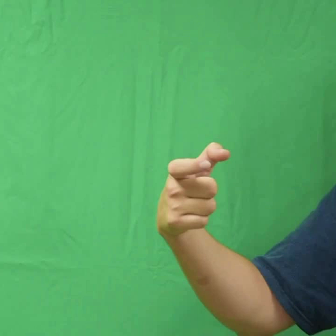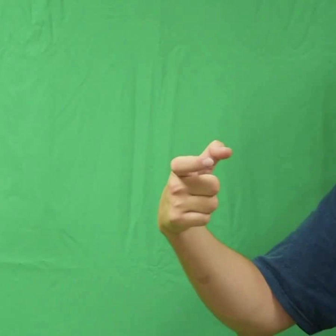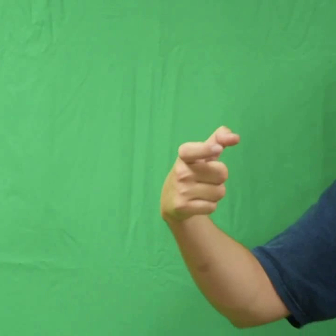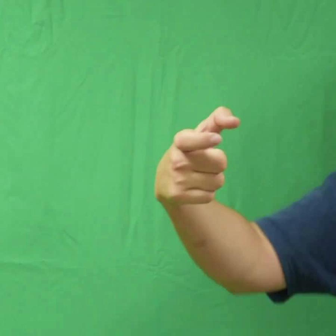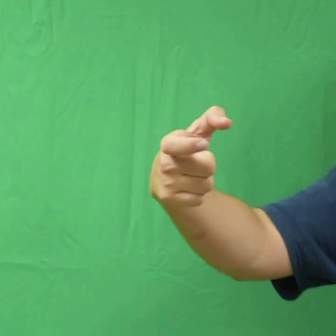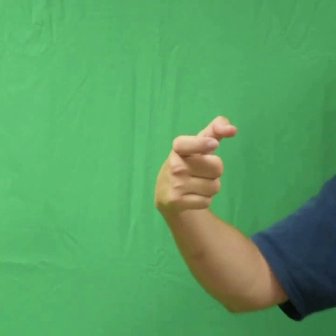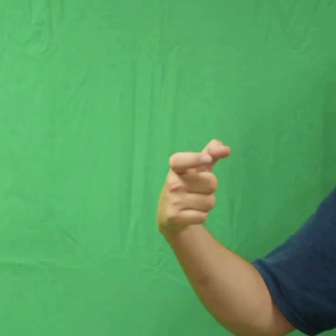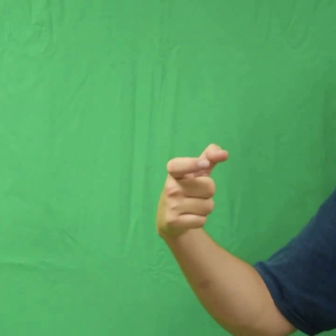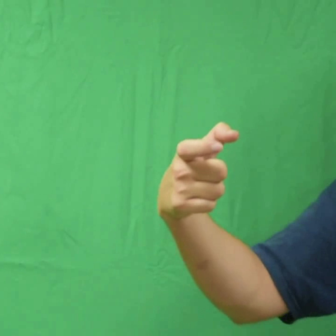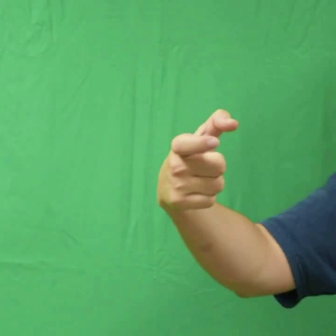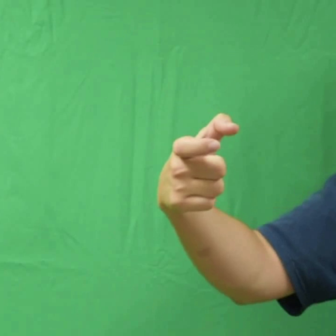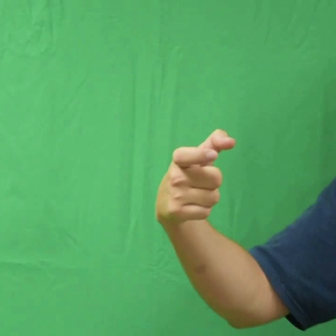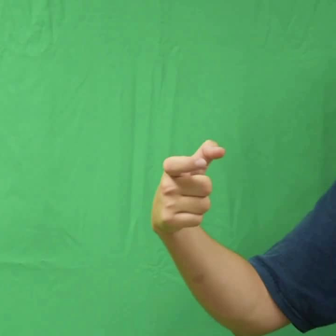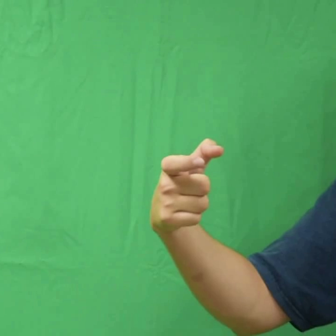X